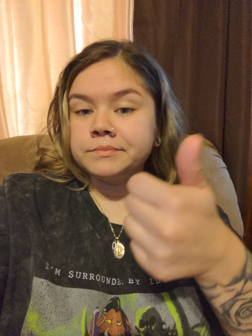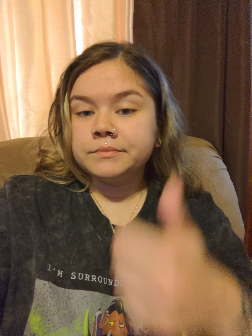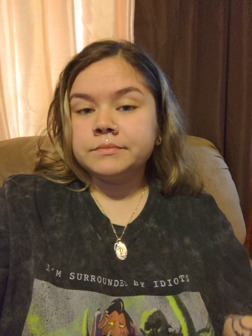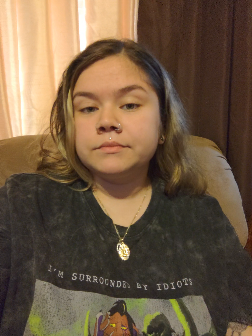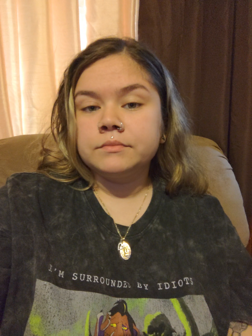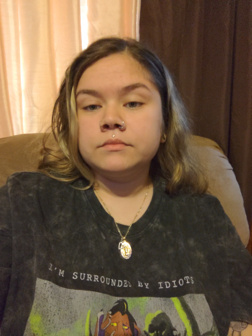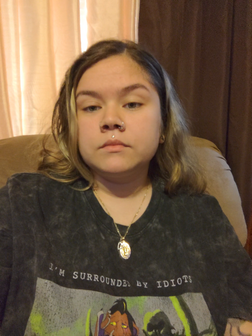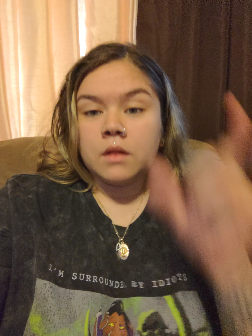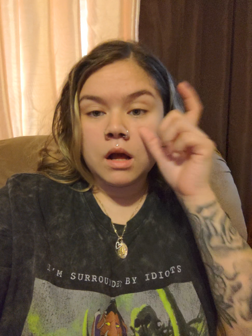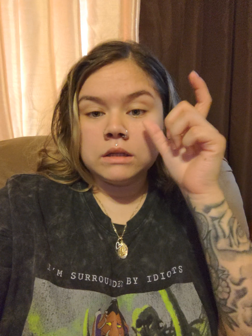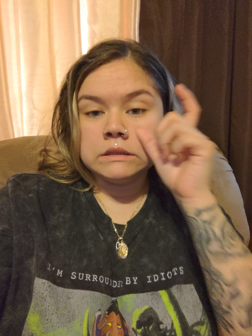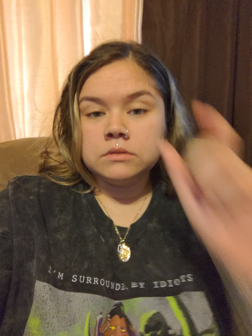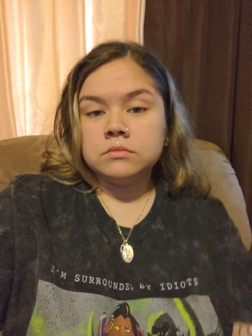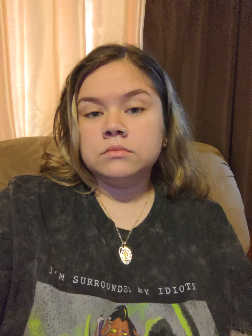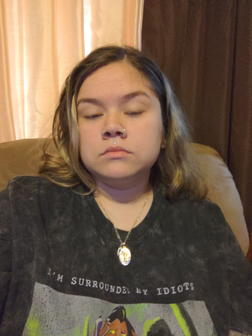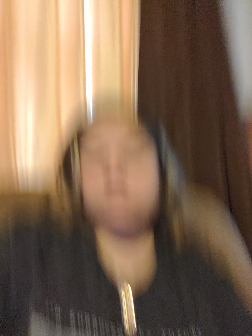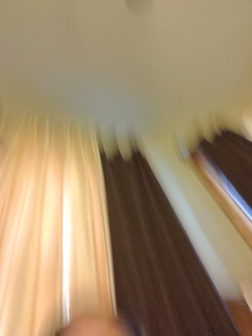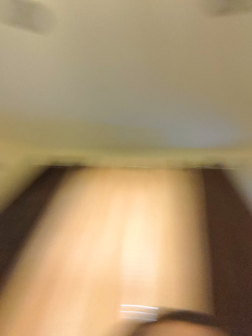glasses